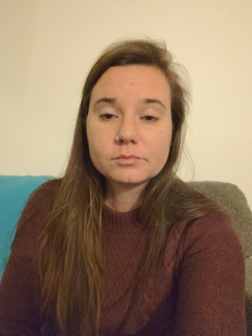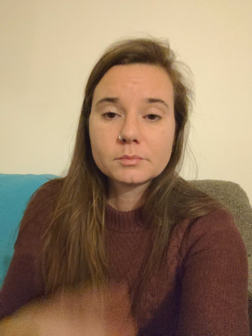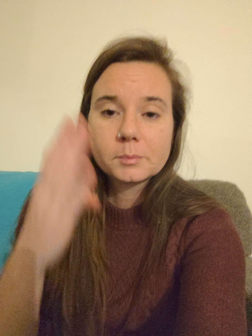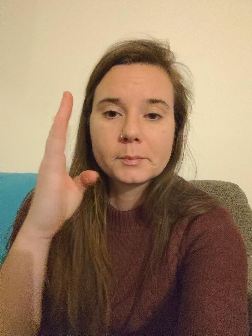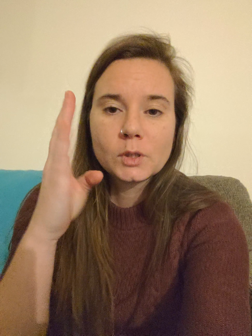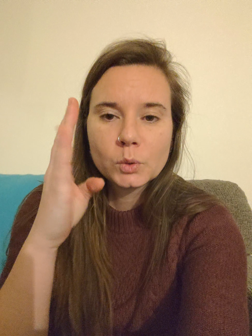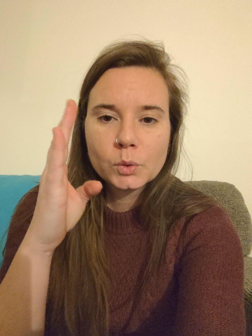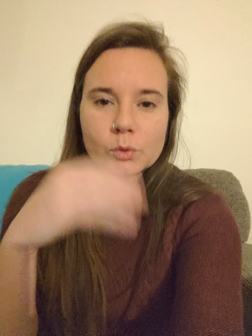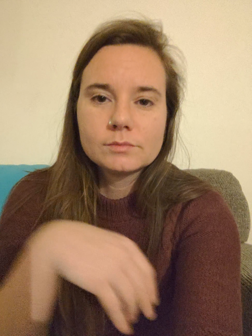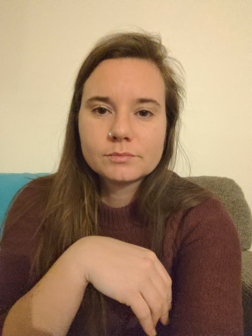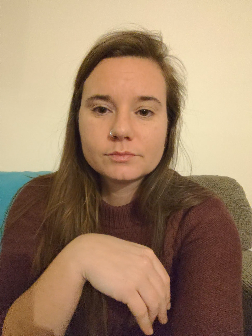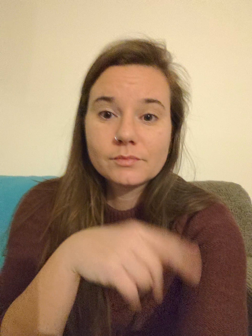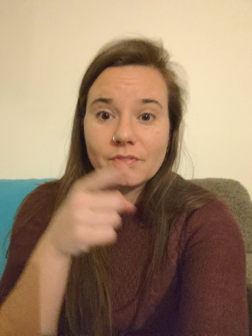blue